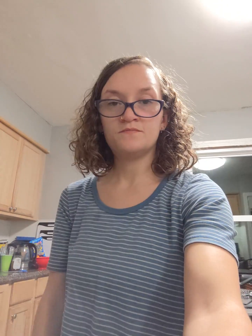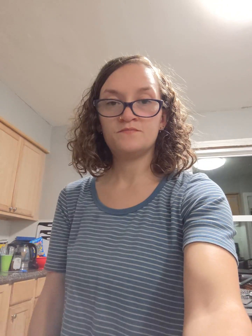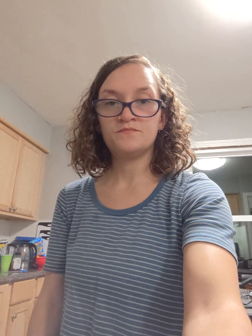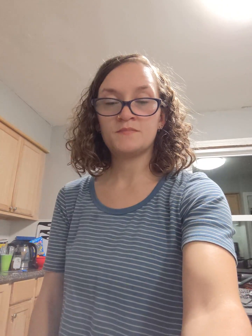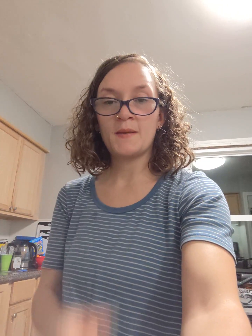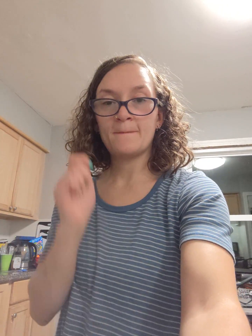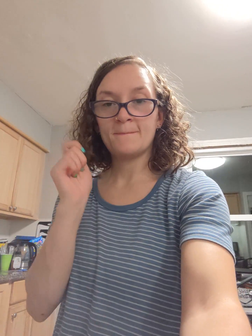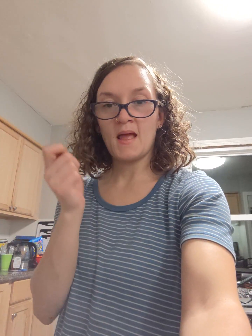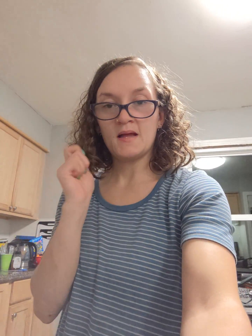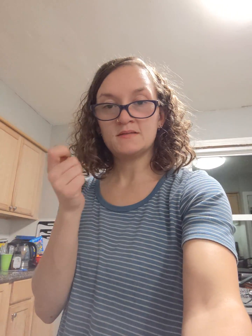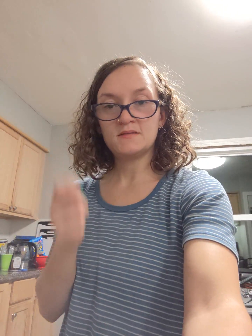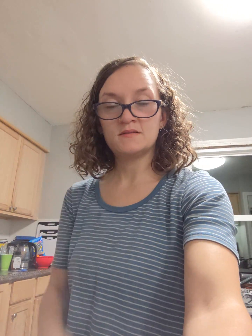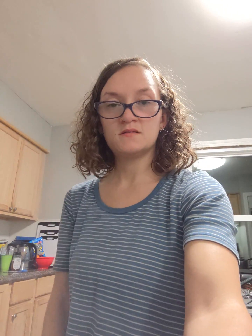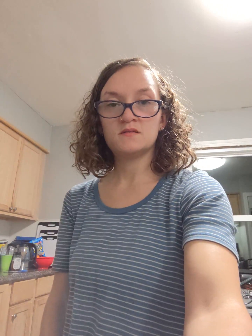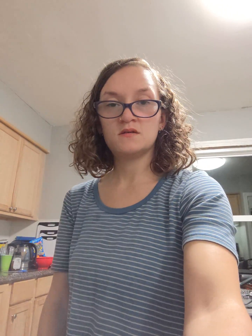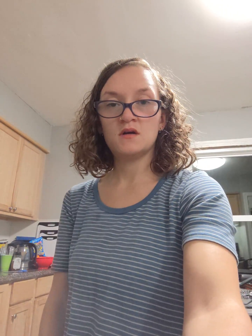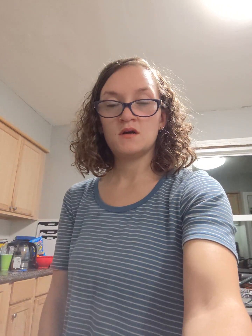bat